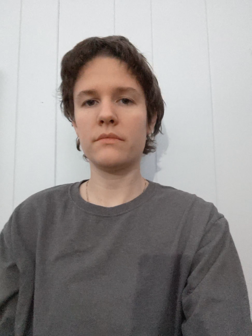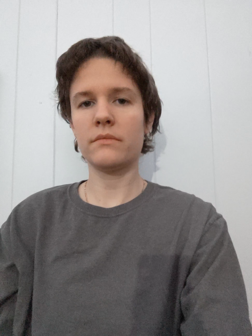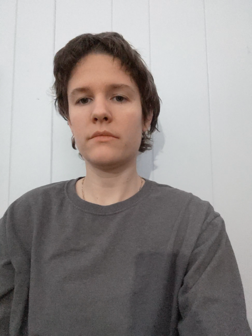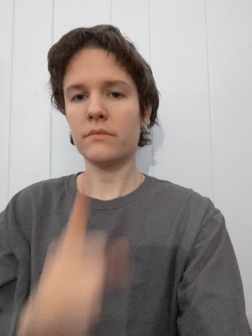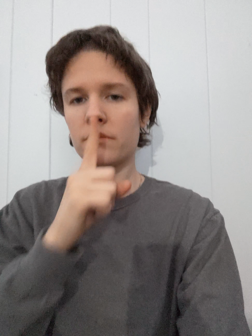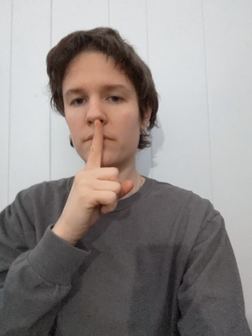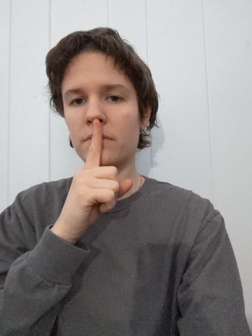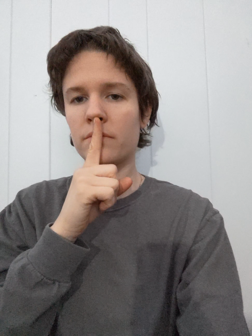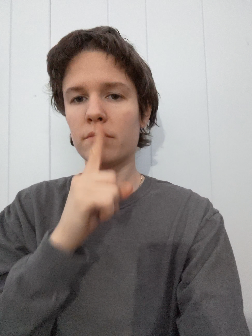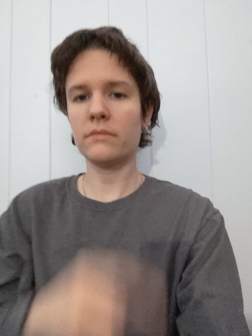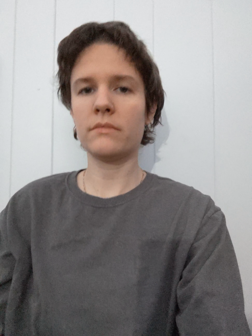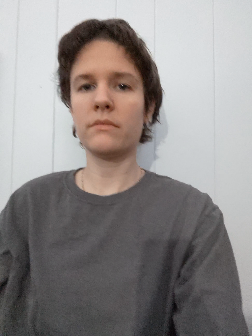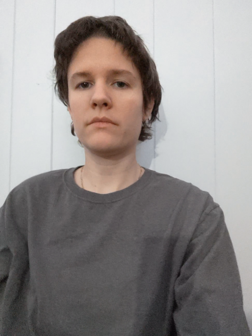shhh